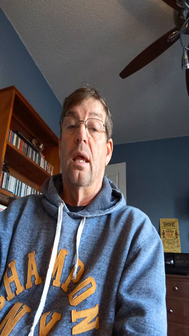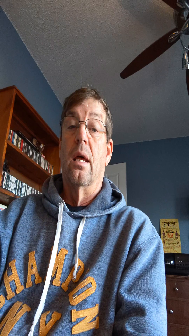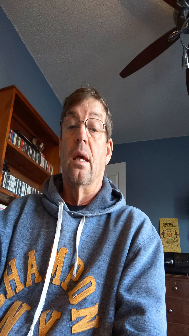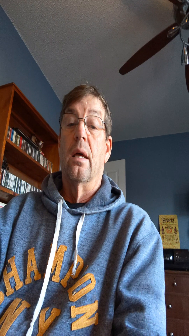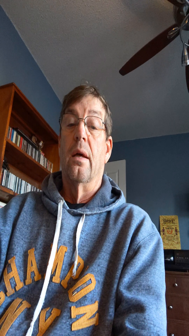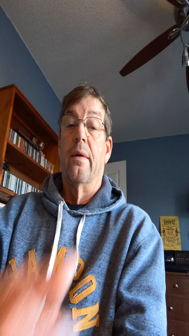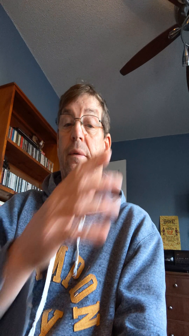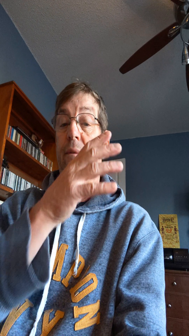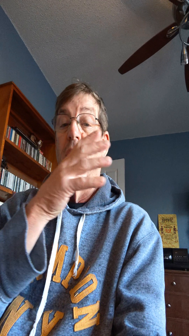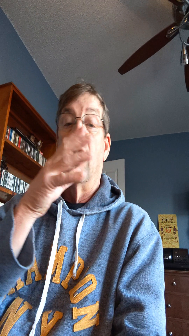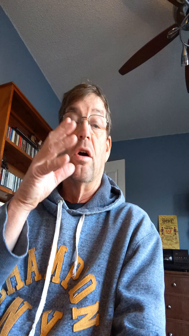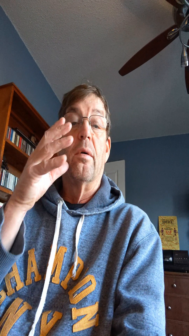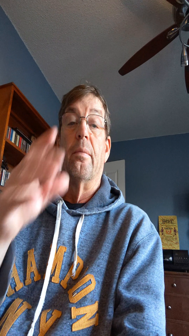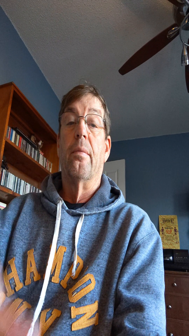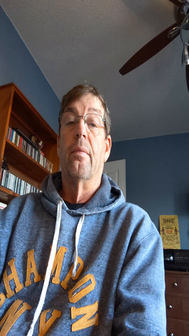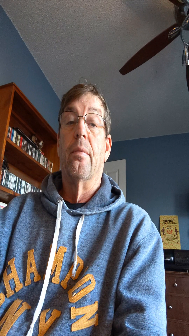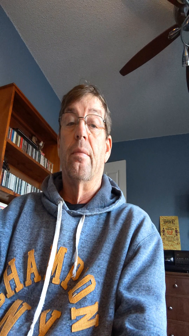farm